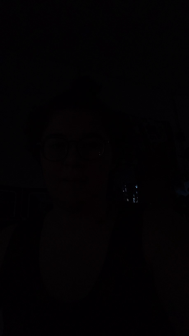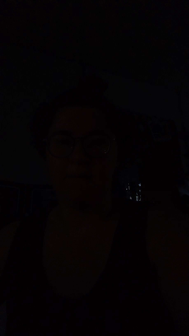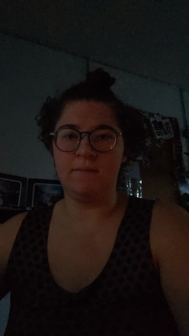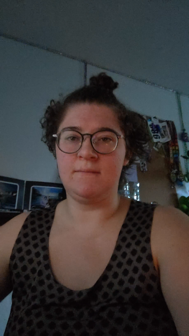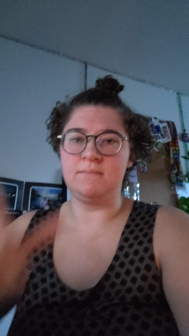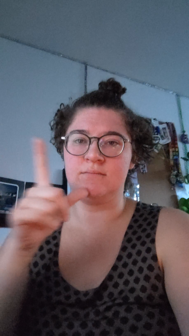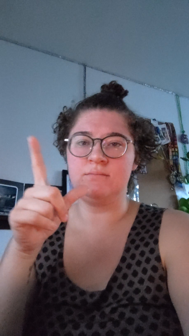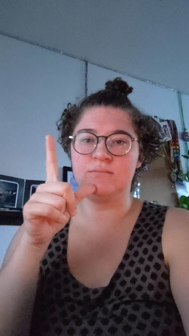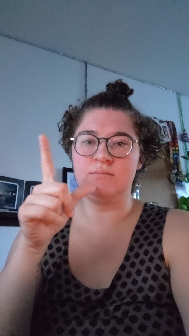lunch